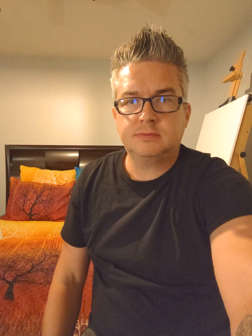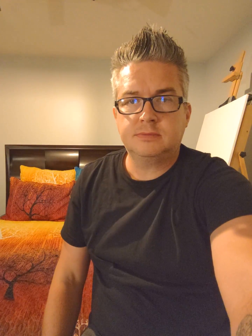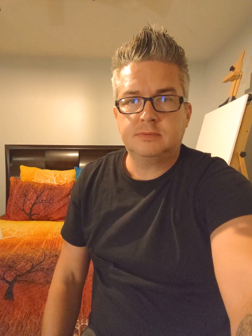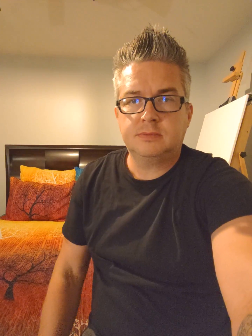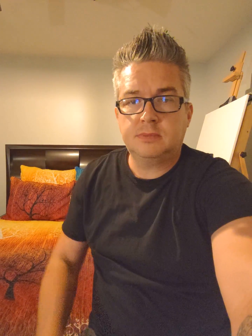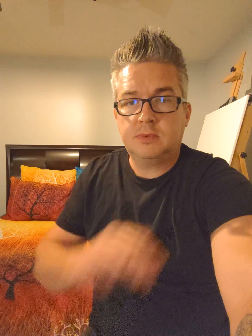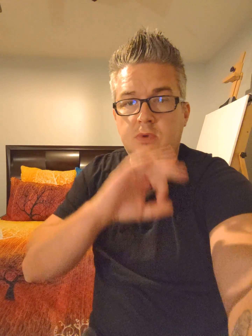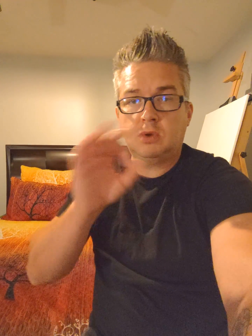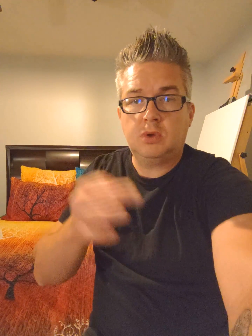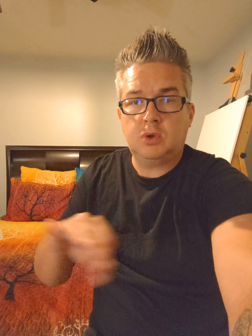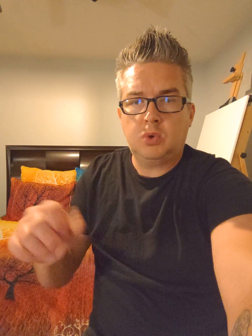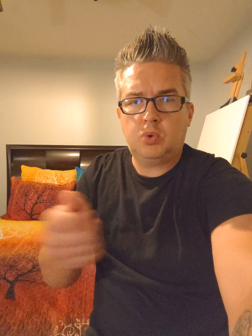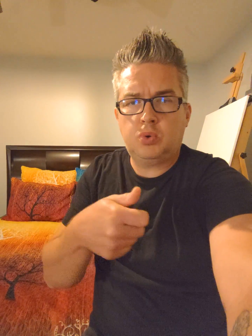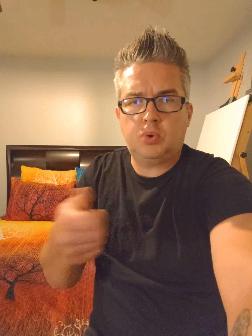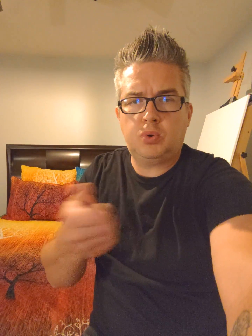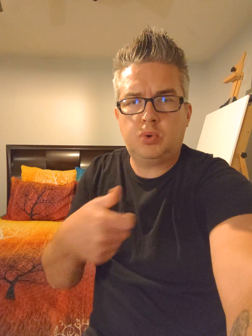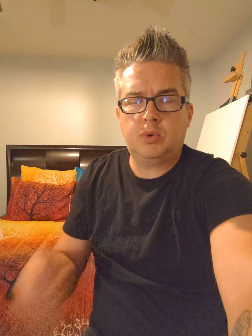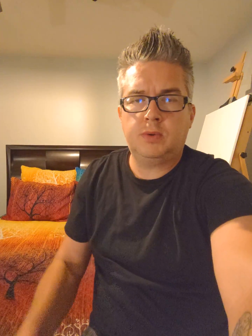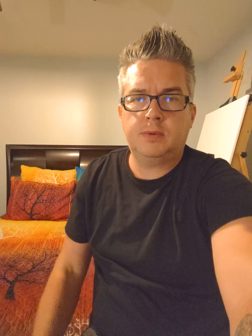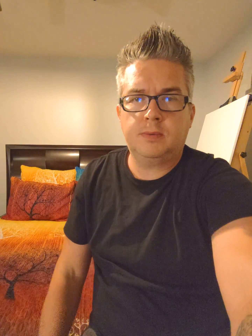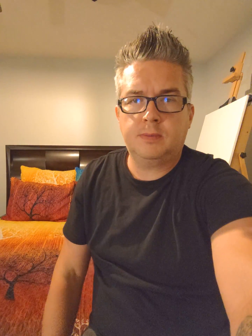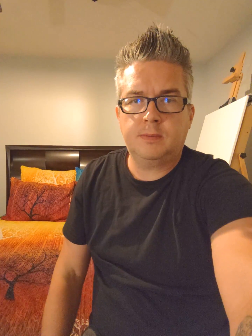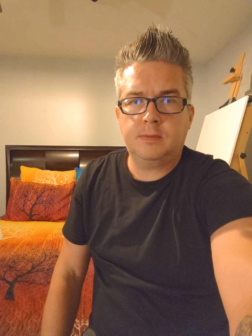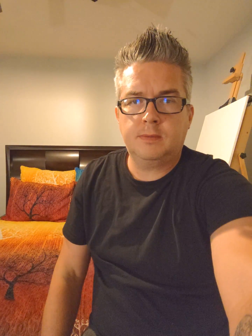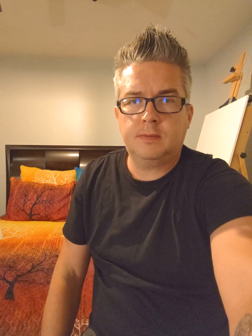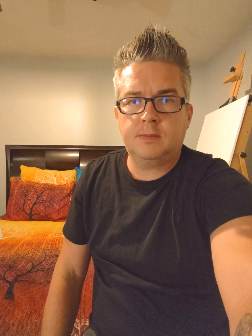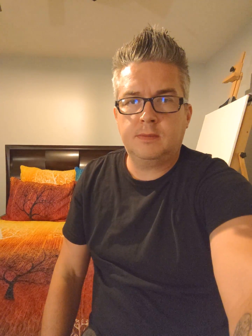hose